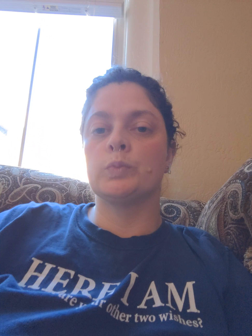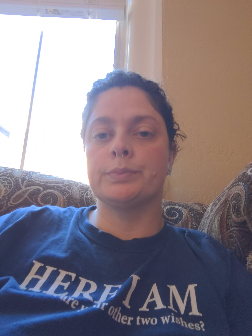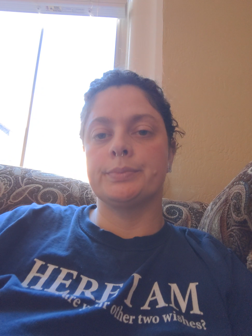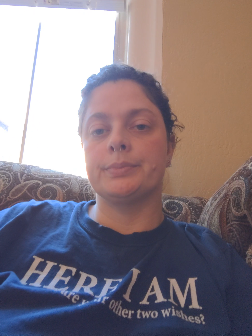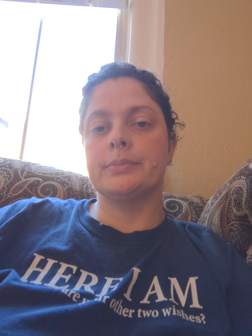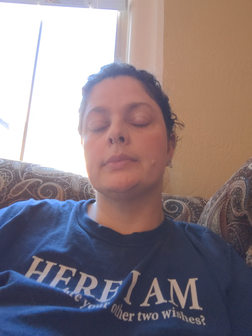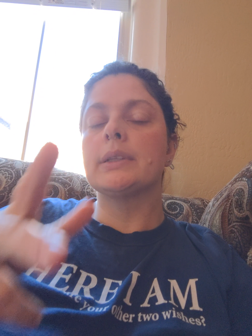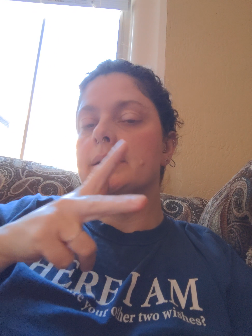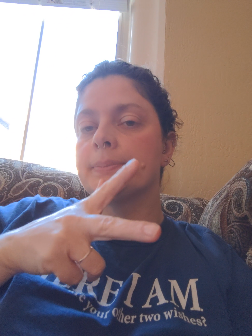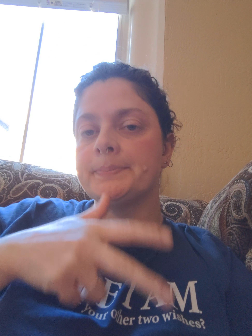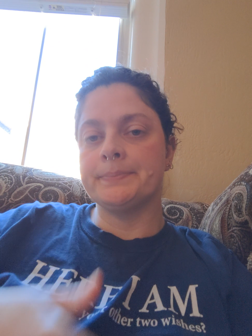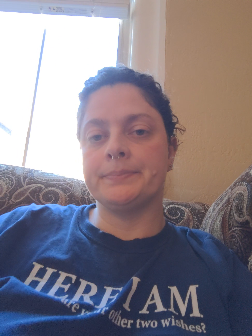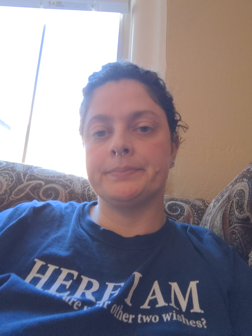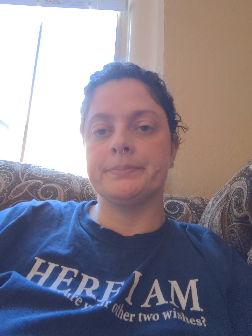hen